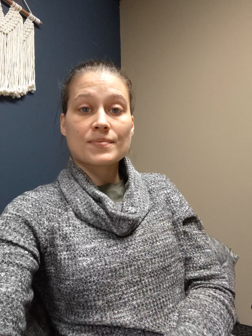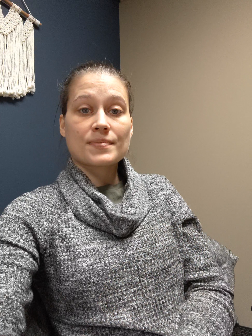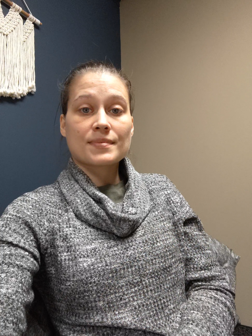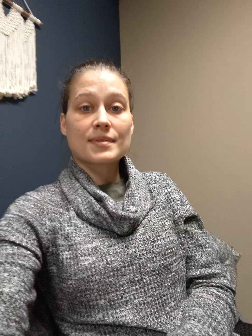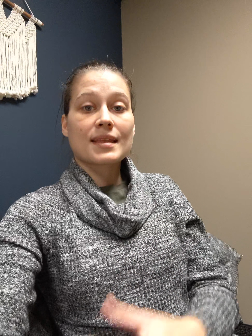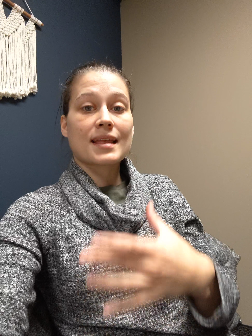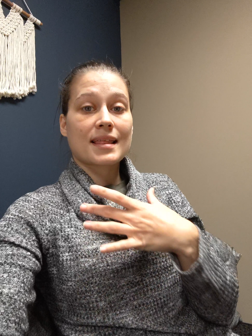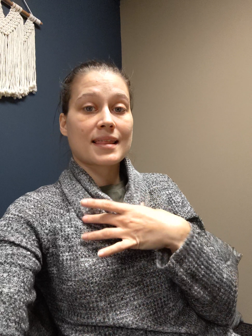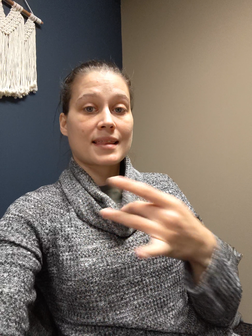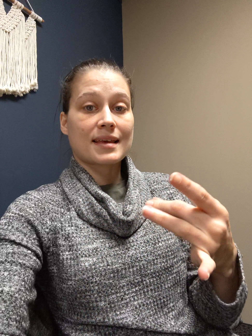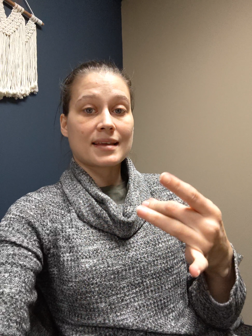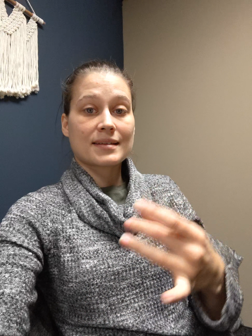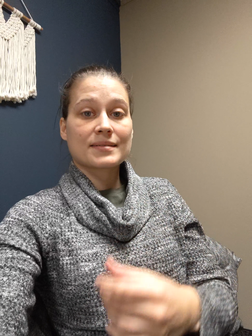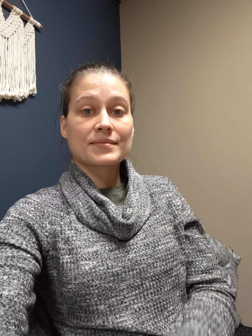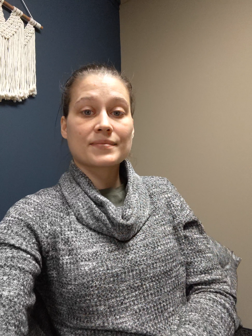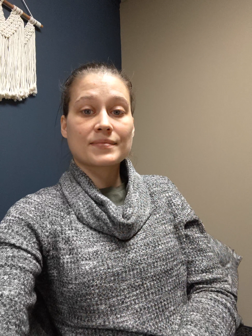like